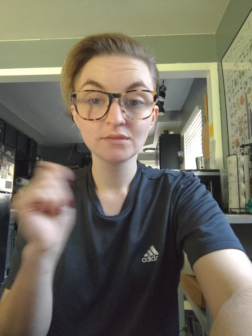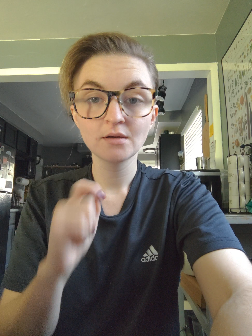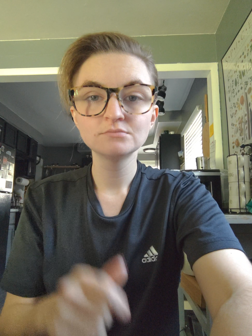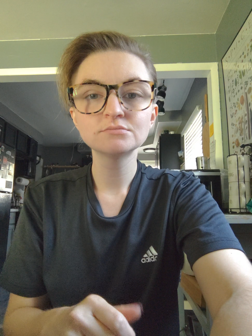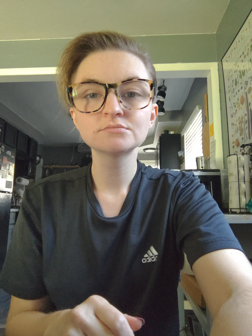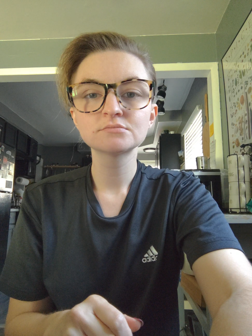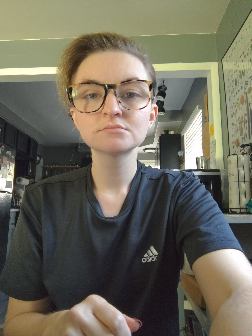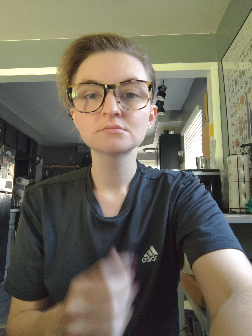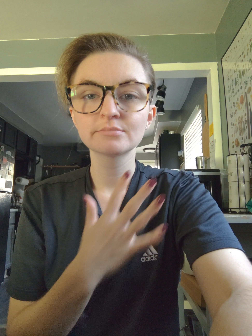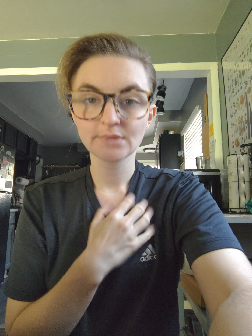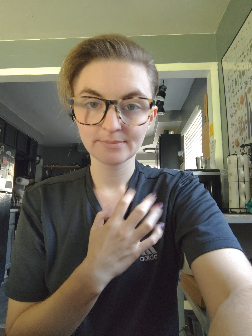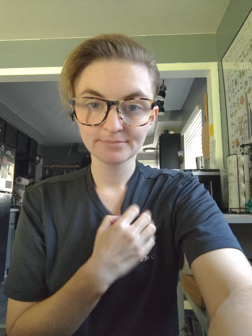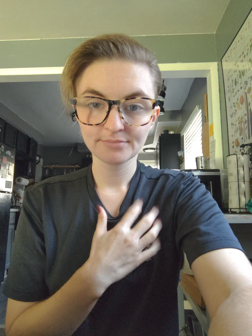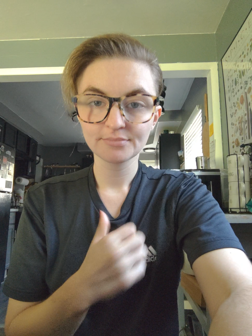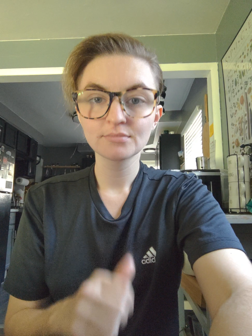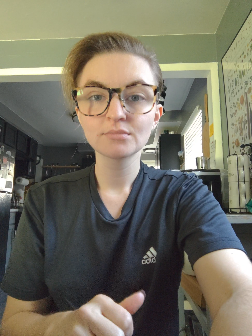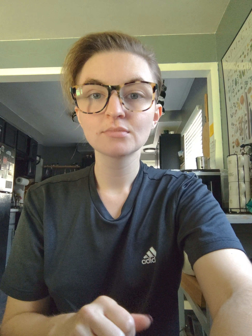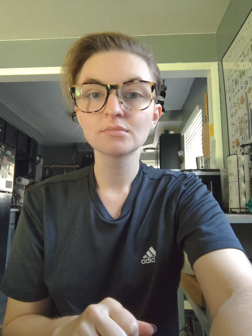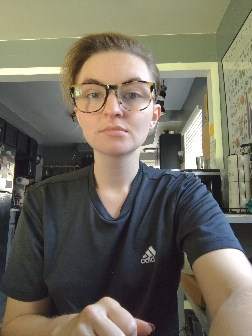bear